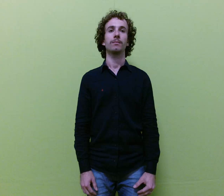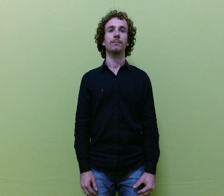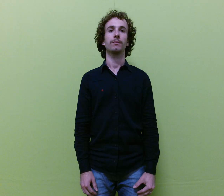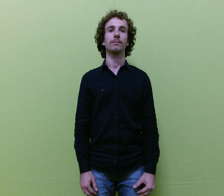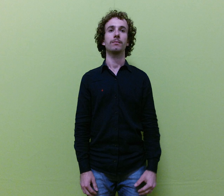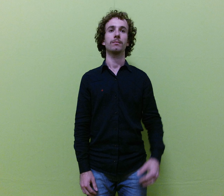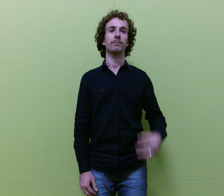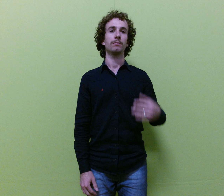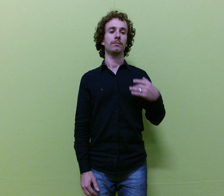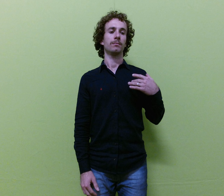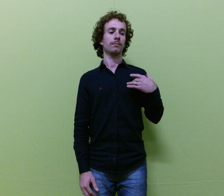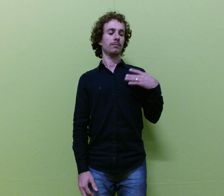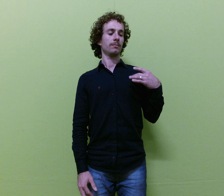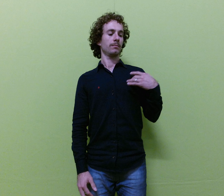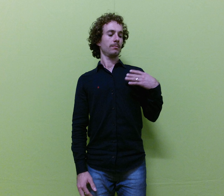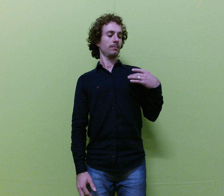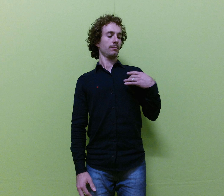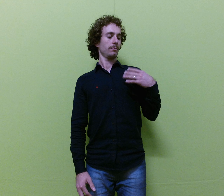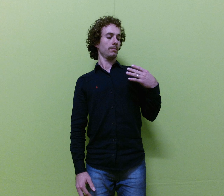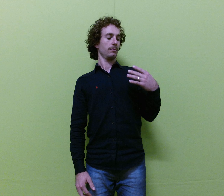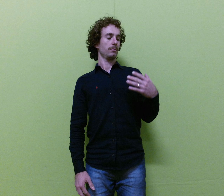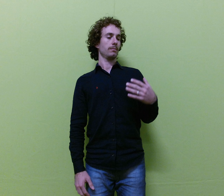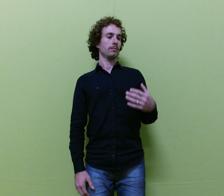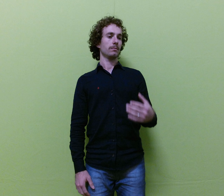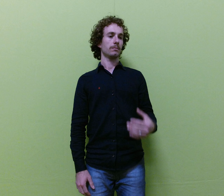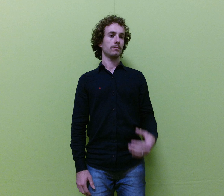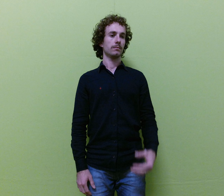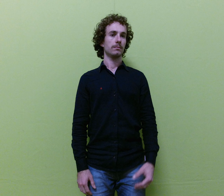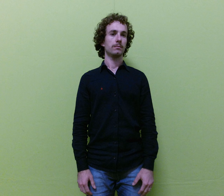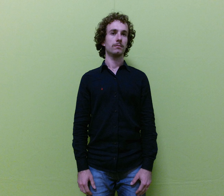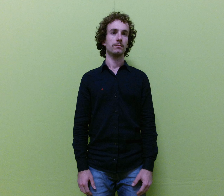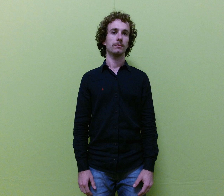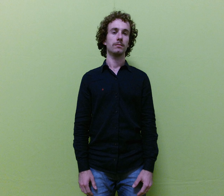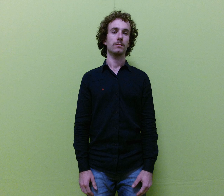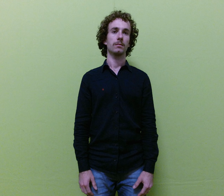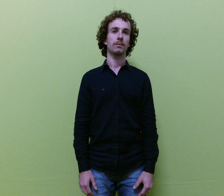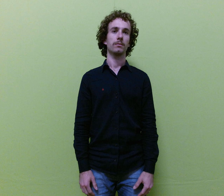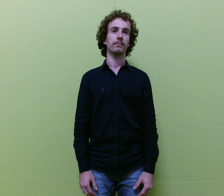medo